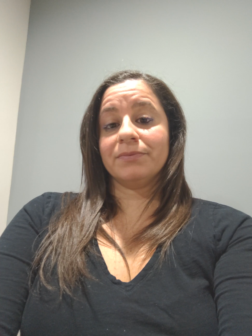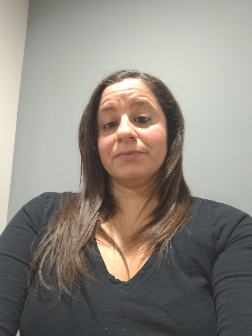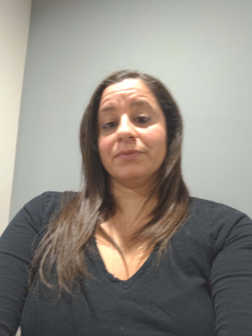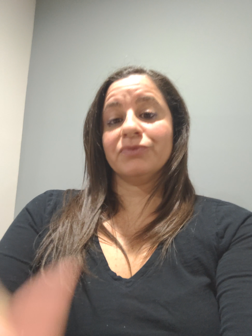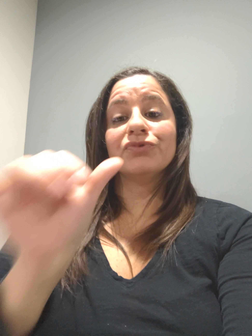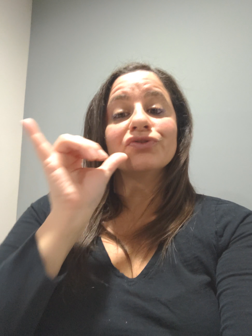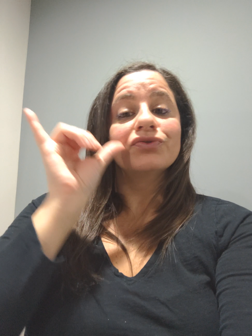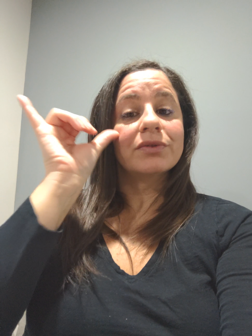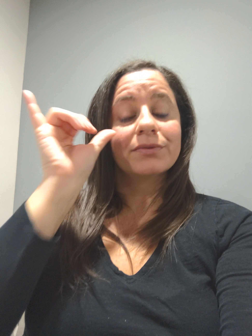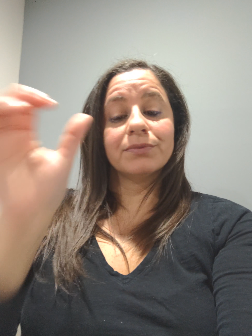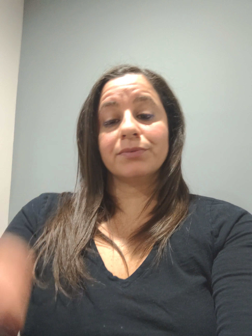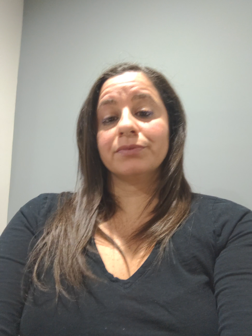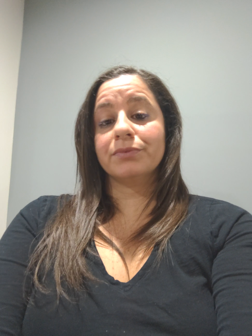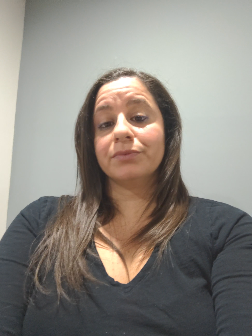yesterday